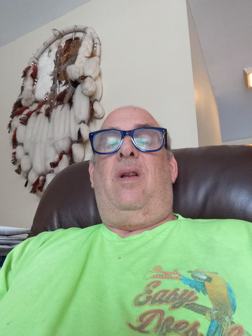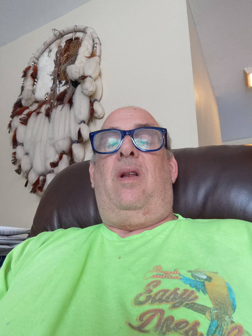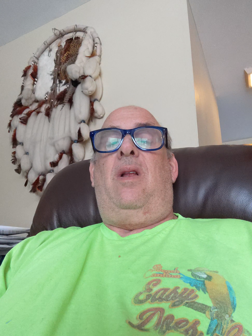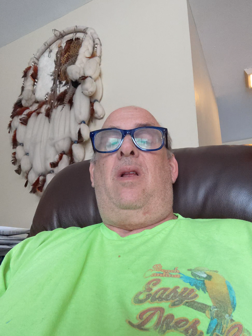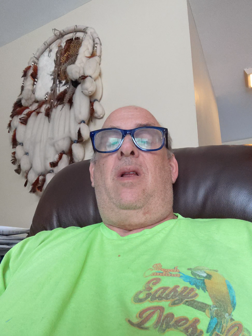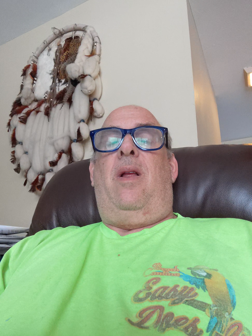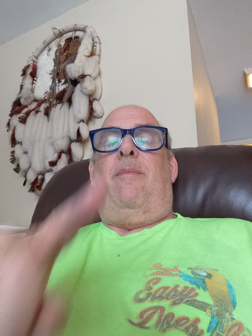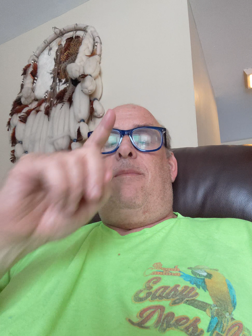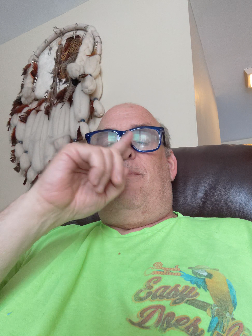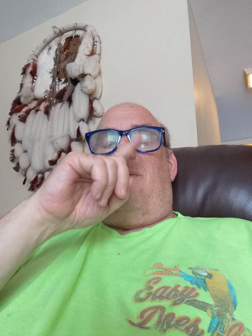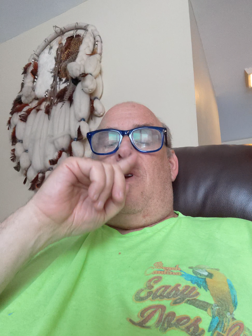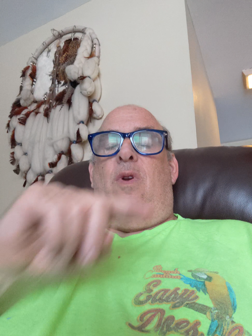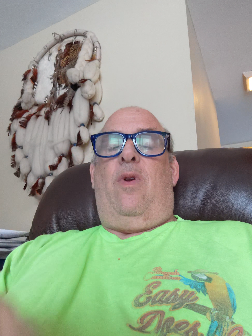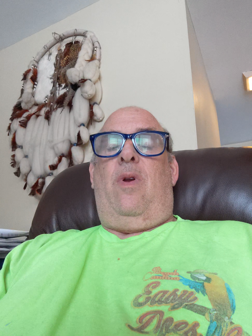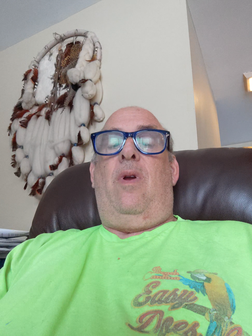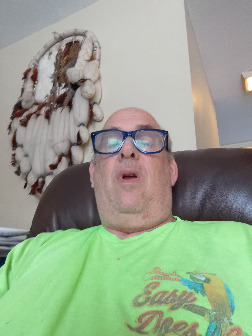mouse